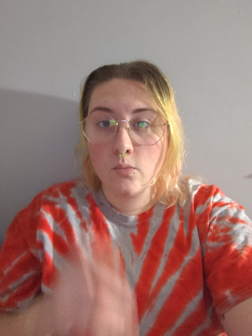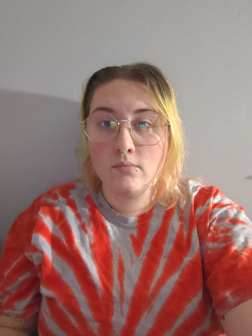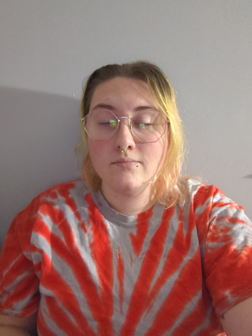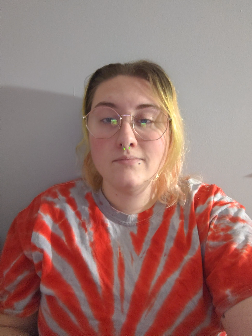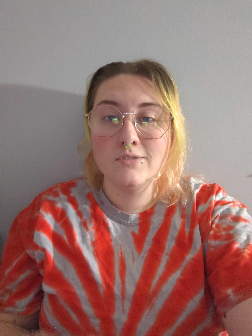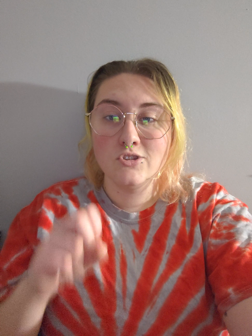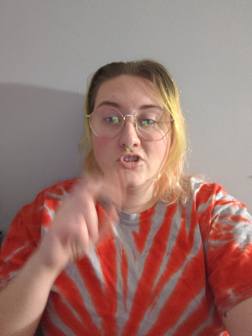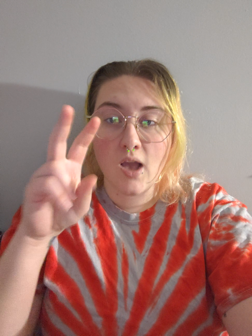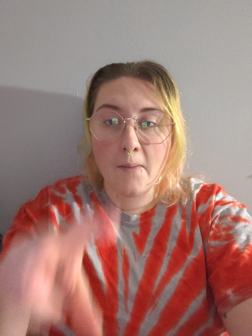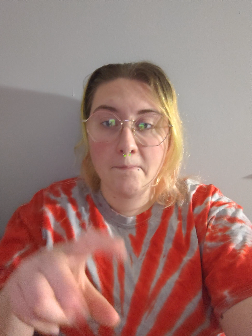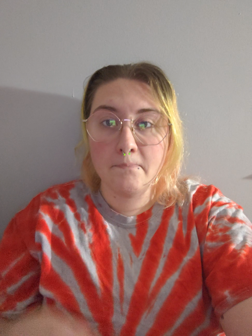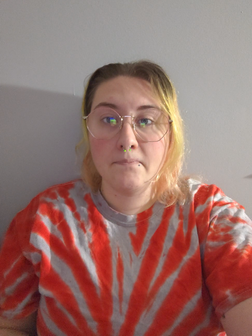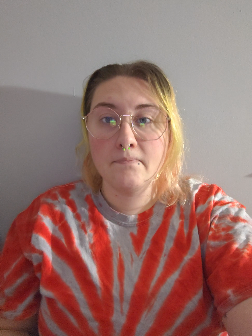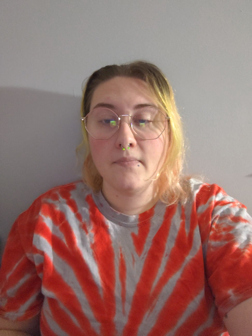jump